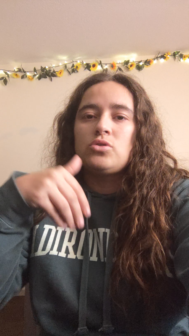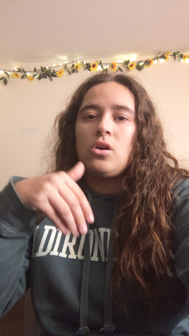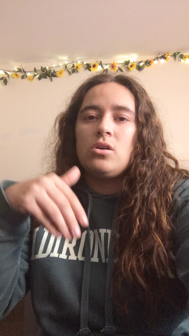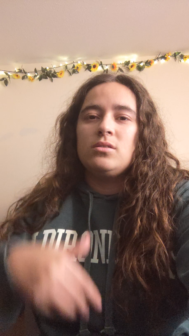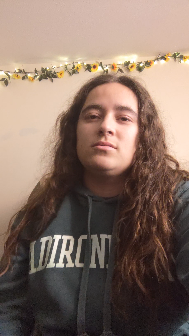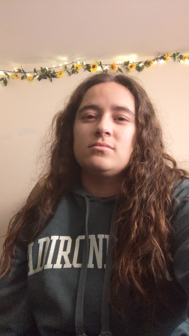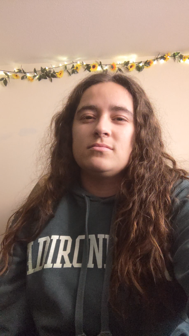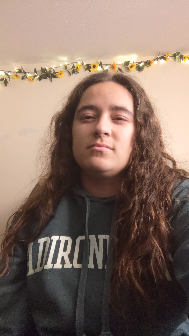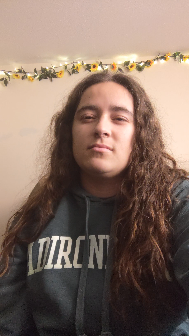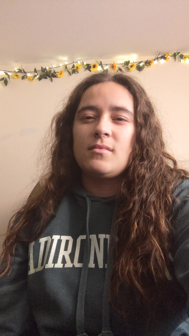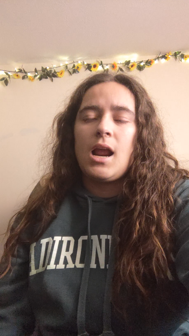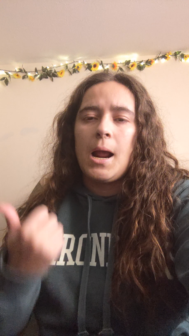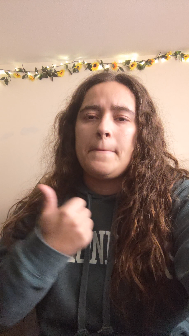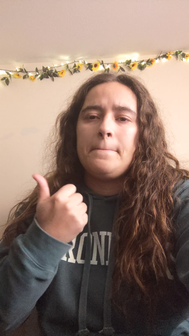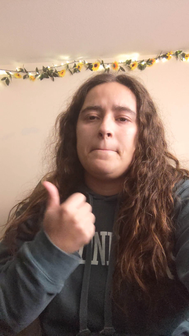help